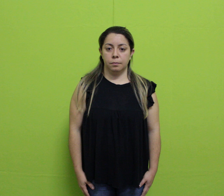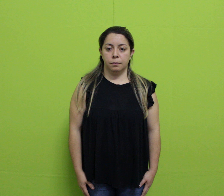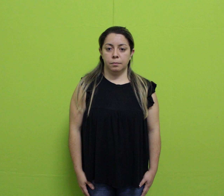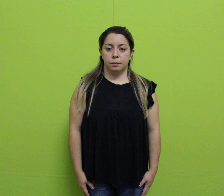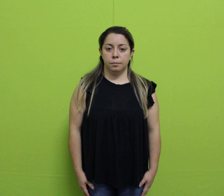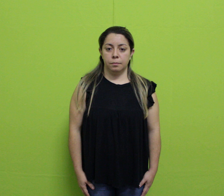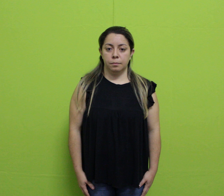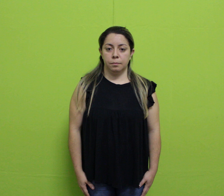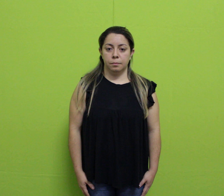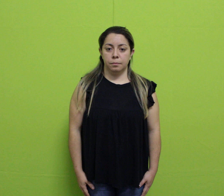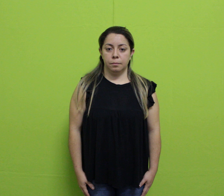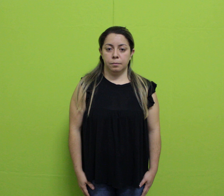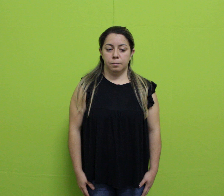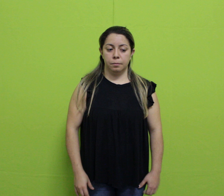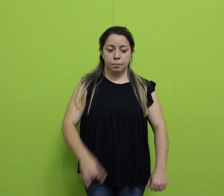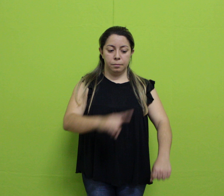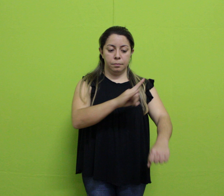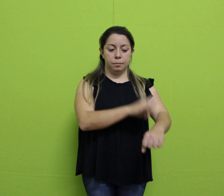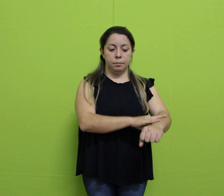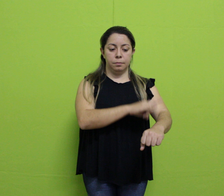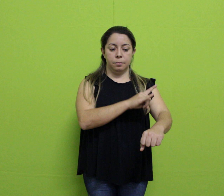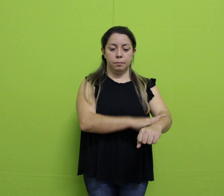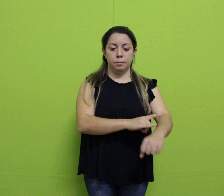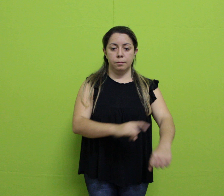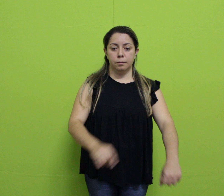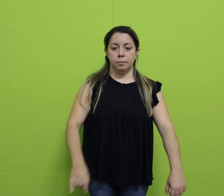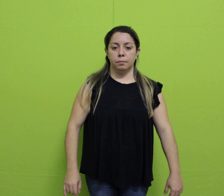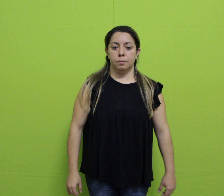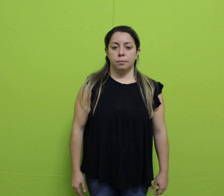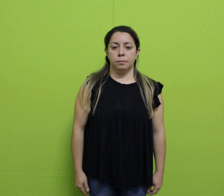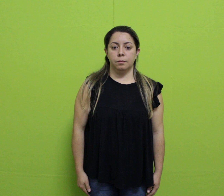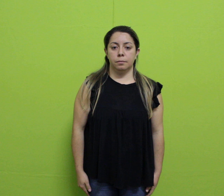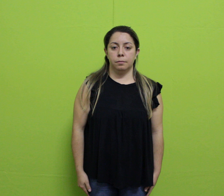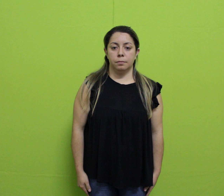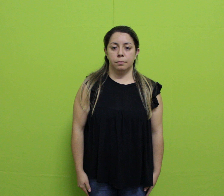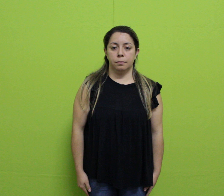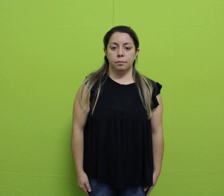banheiro